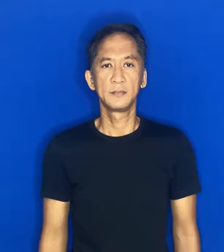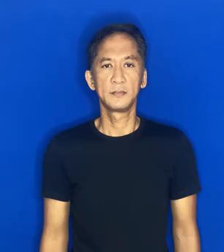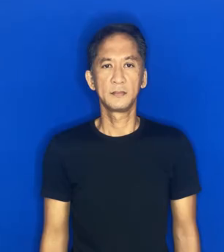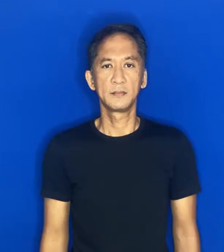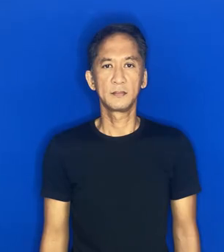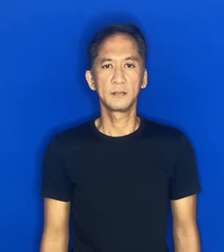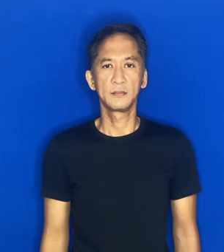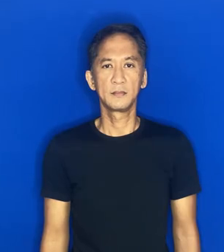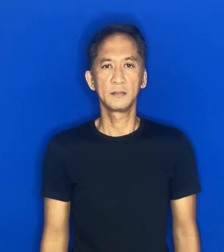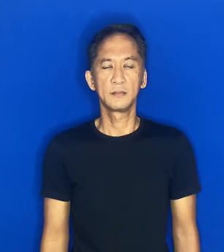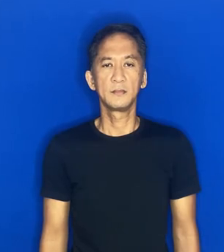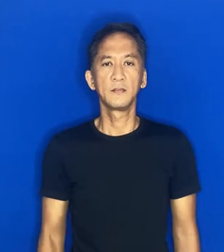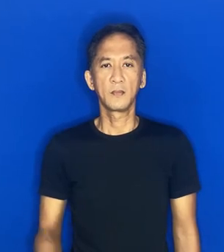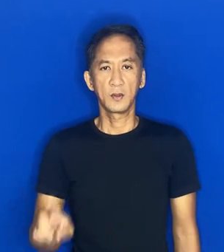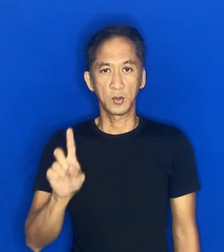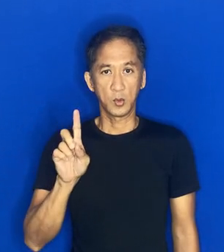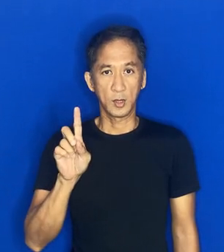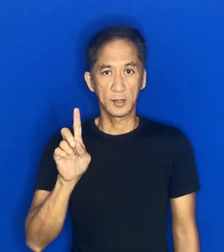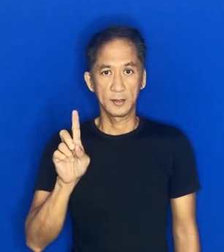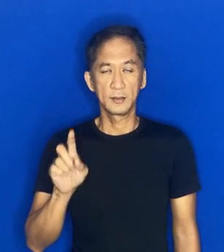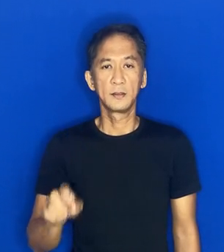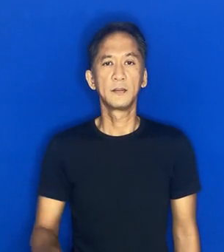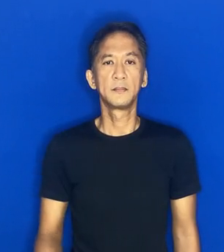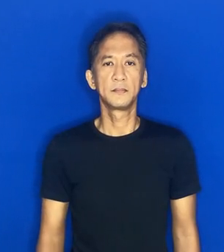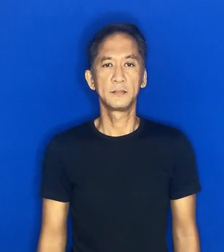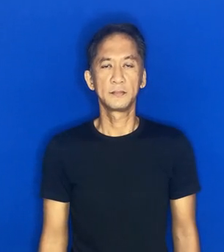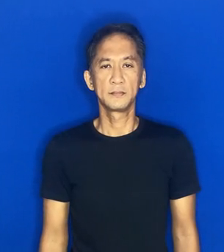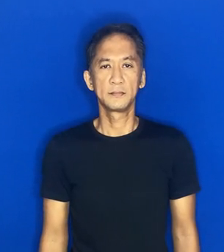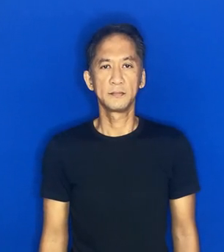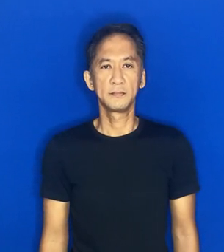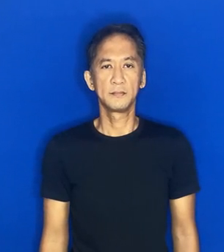one